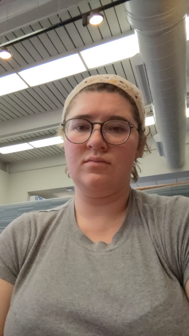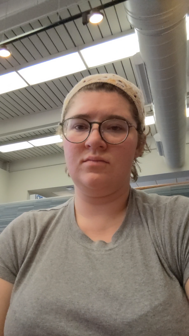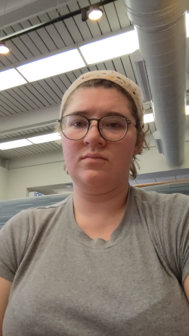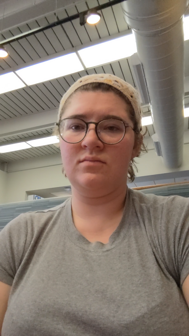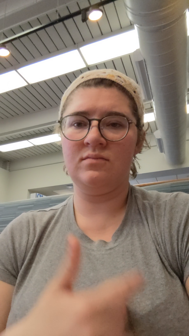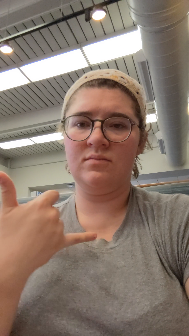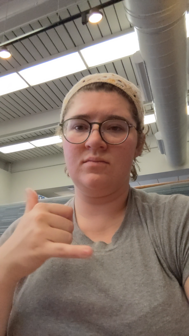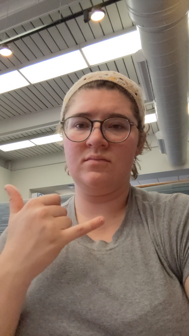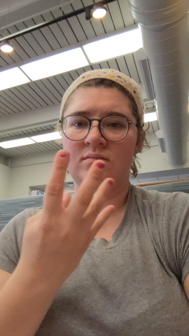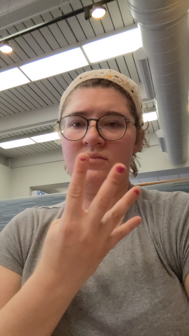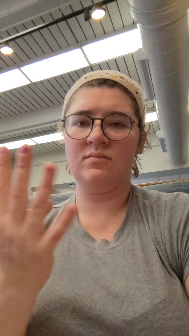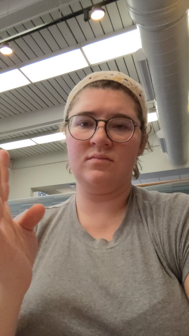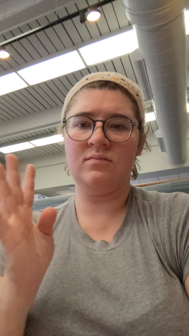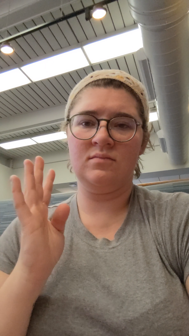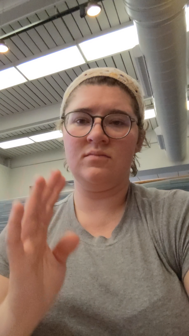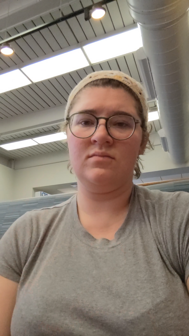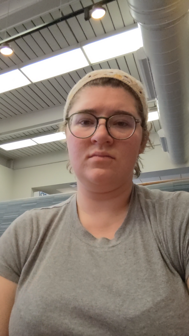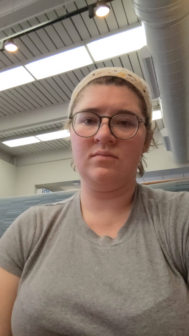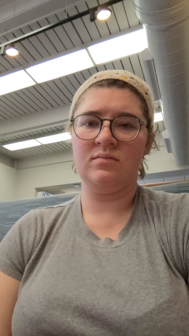playpen